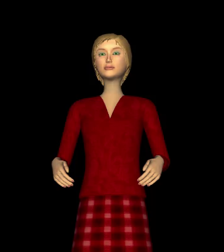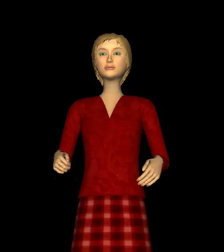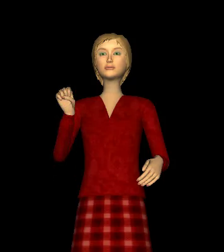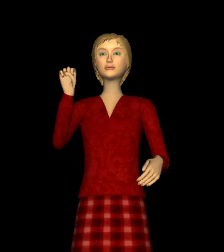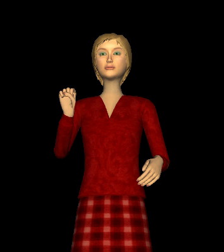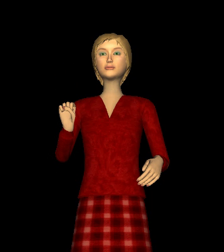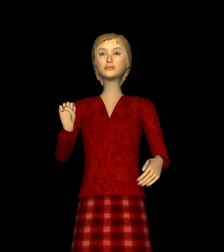جنوب